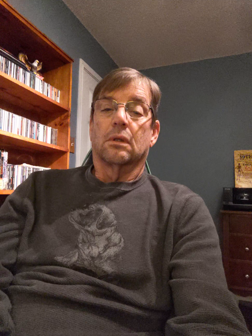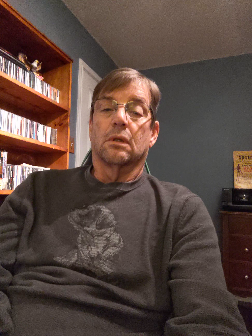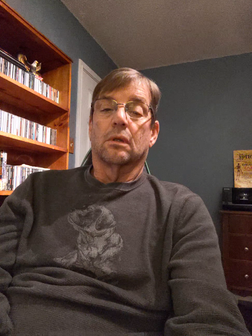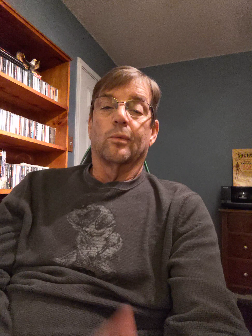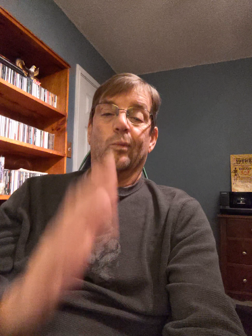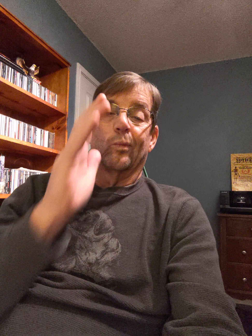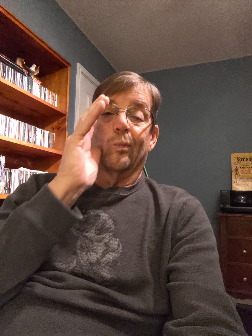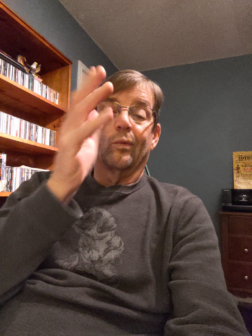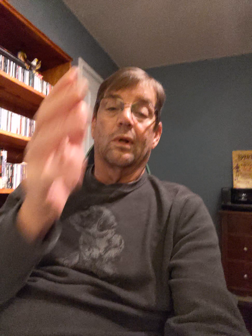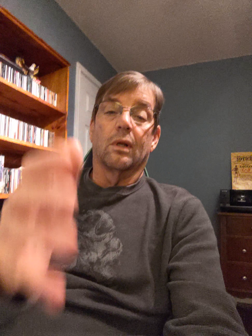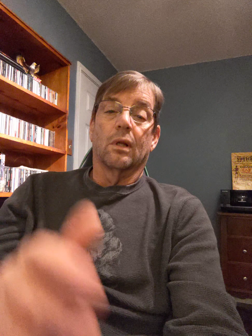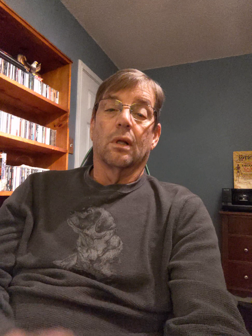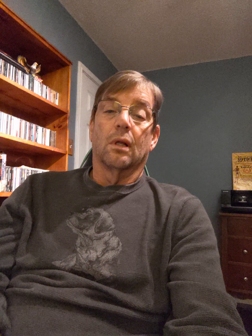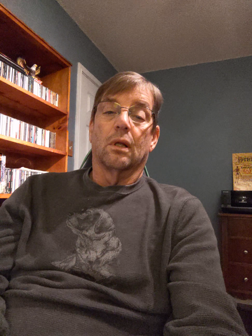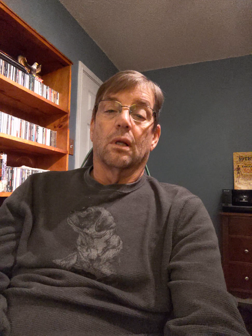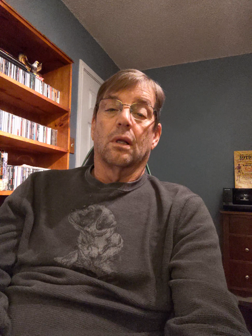will